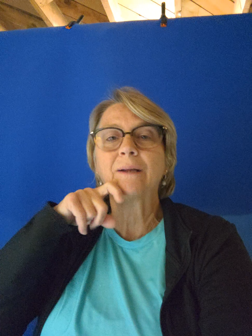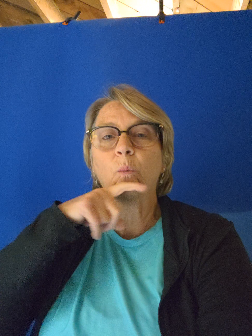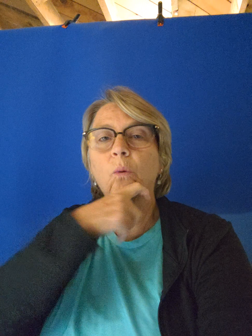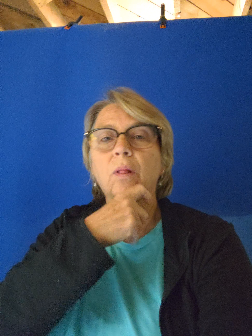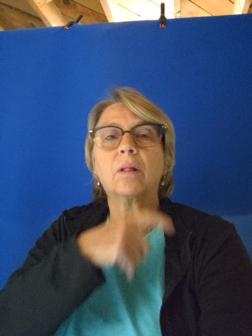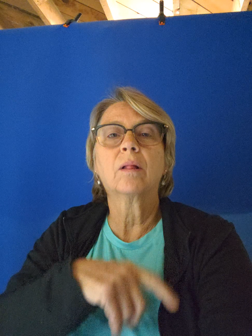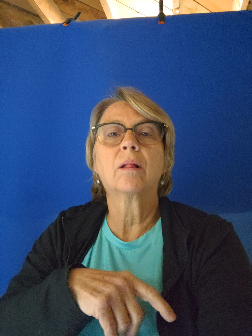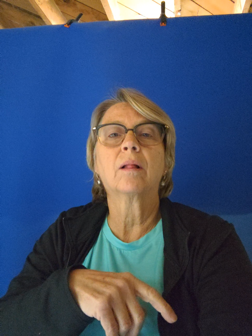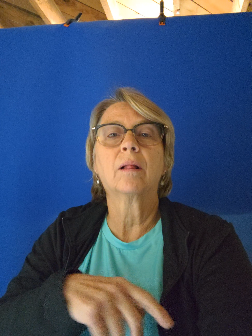cereal